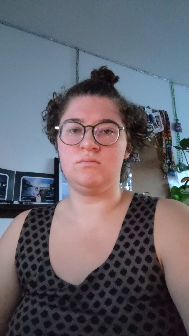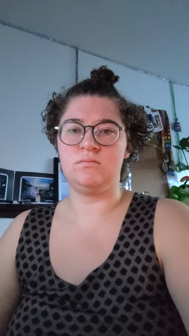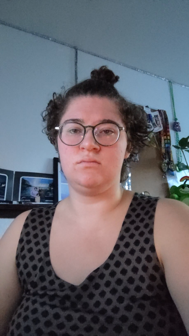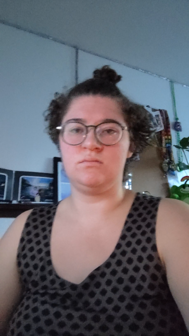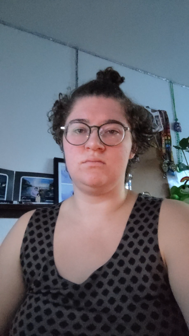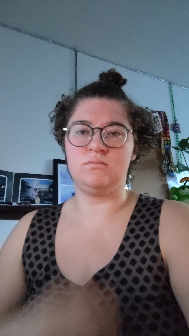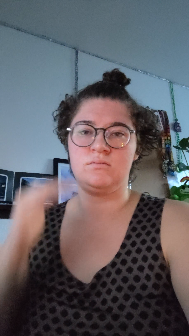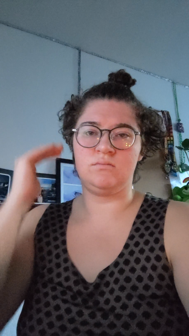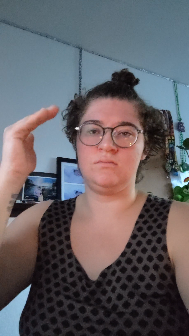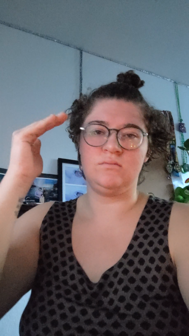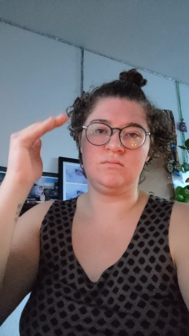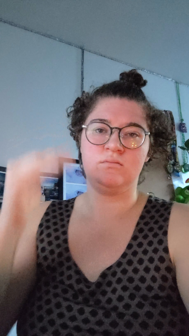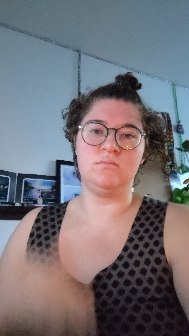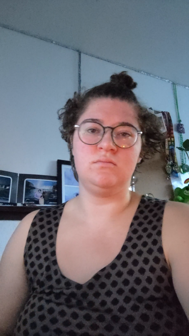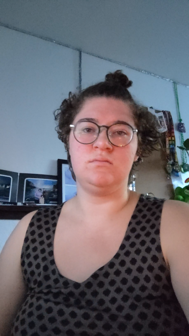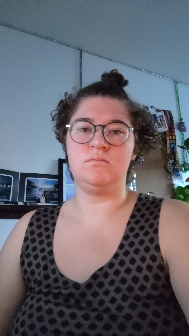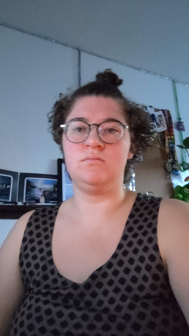big